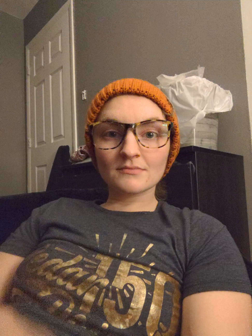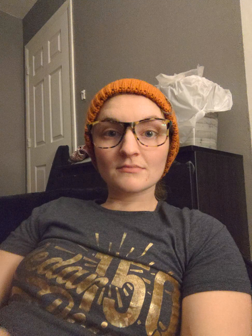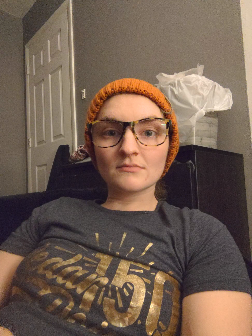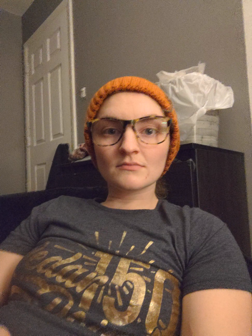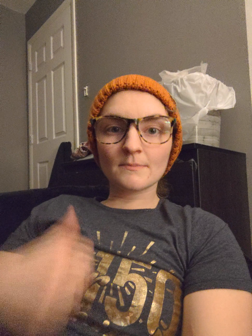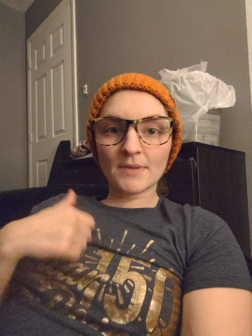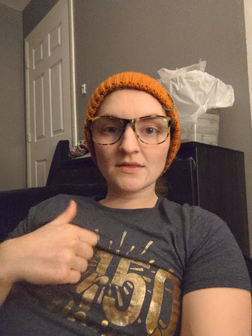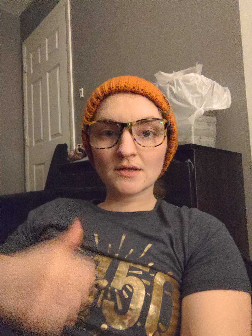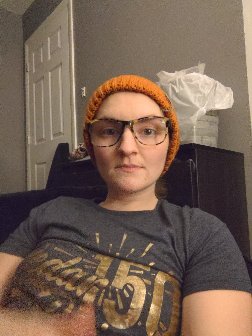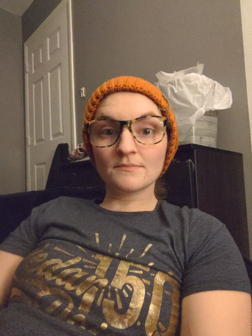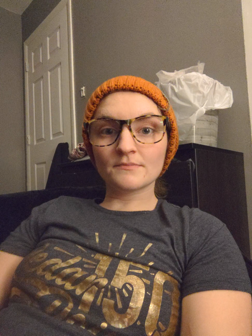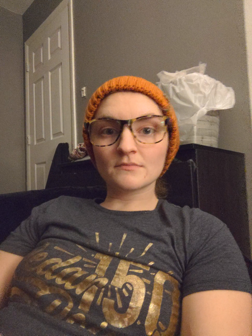bath